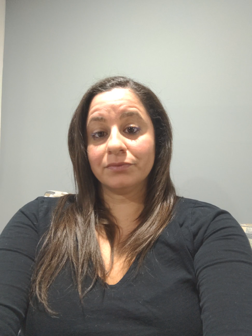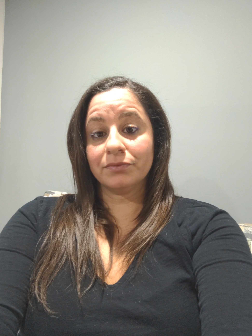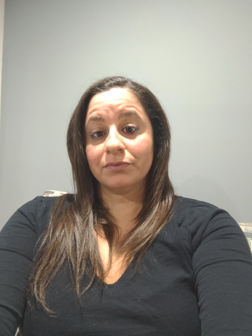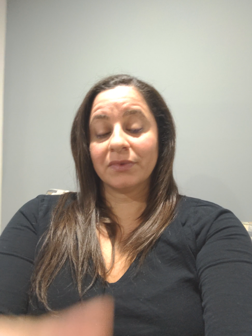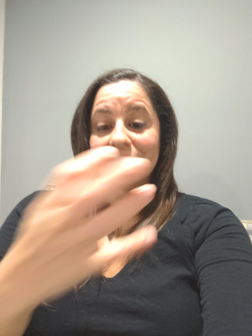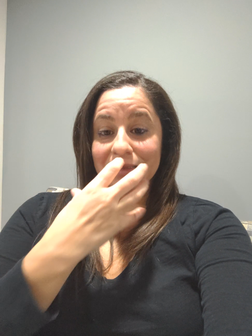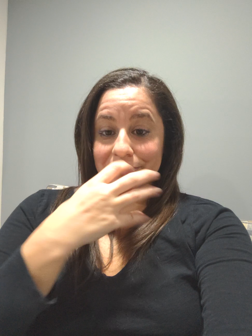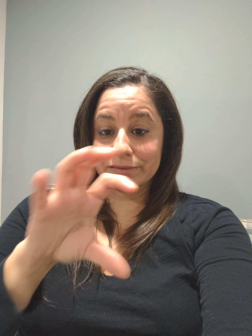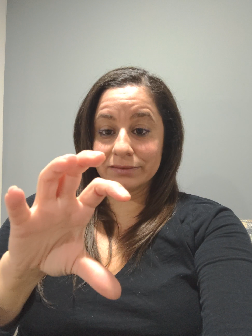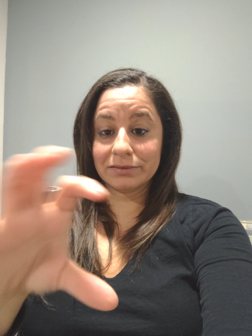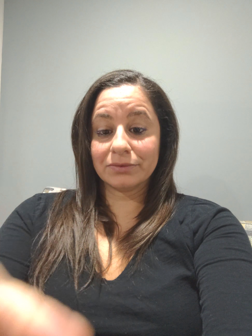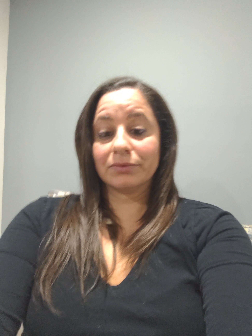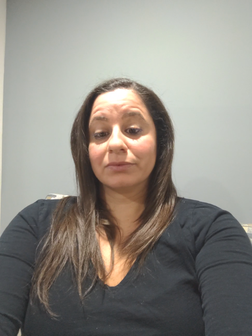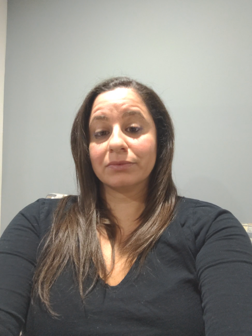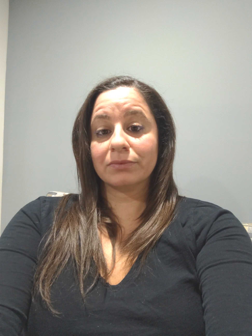hot